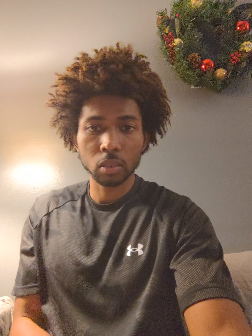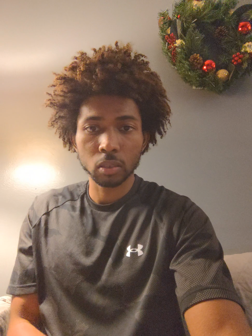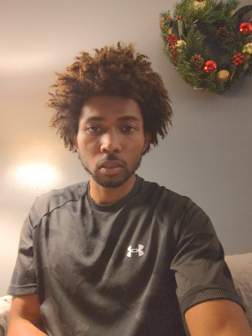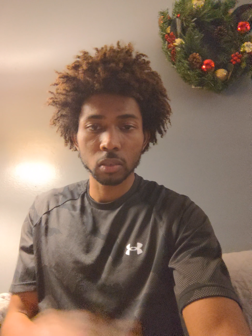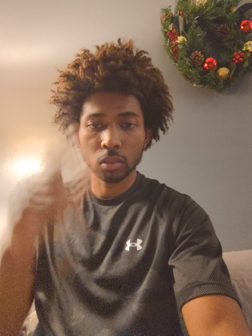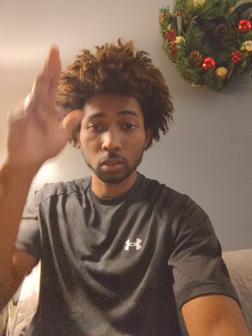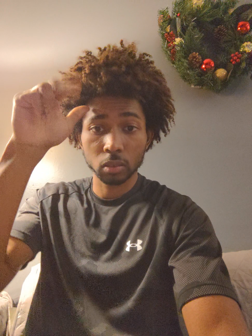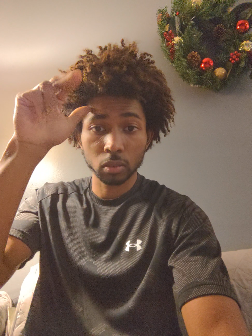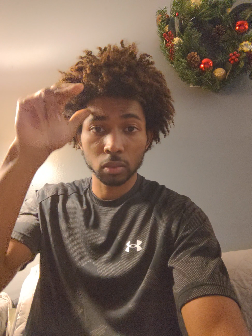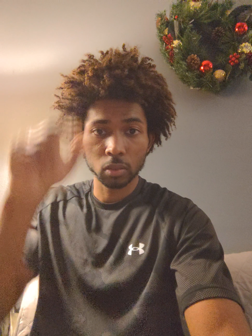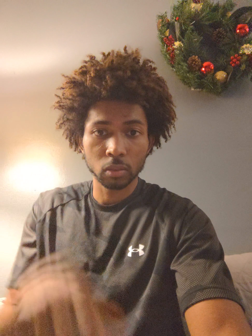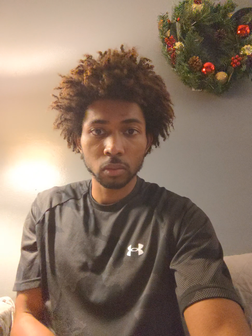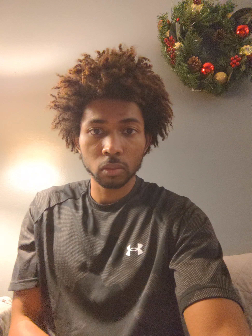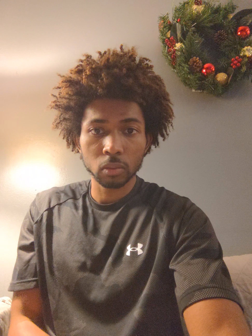horse